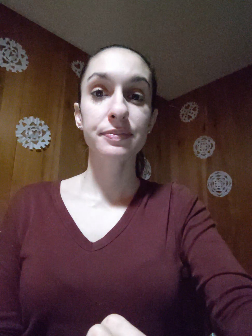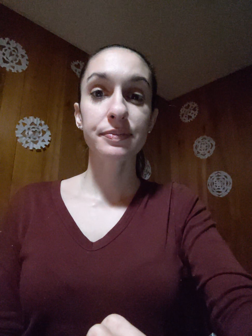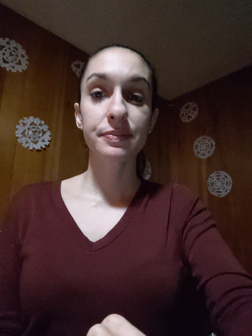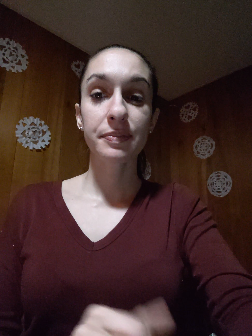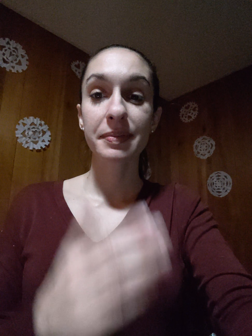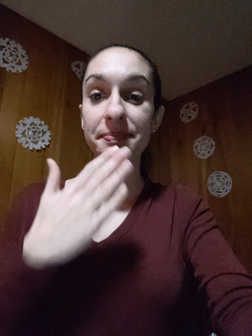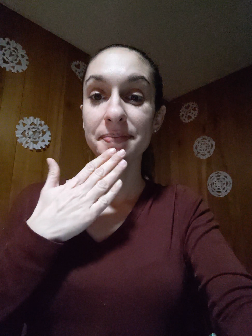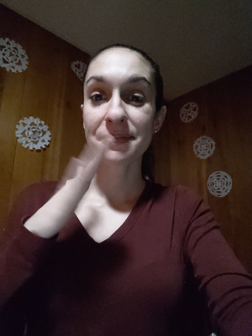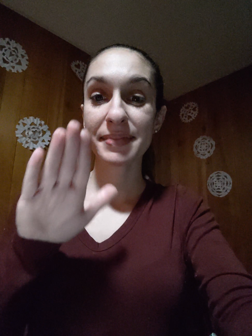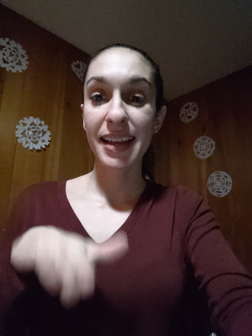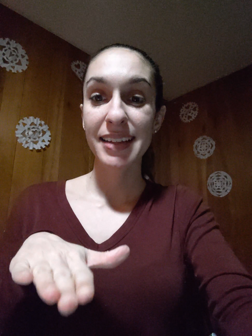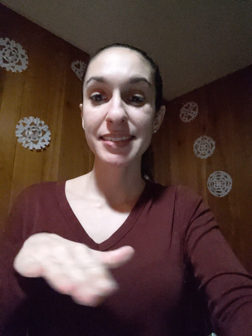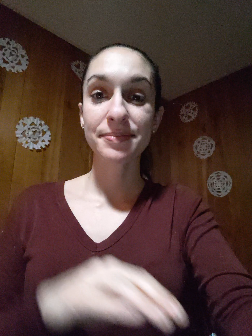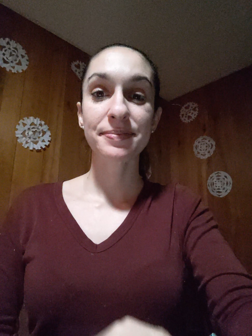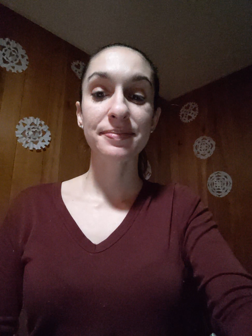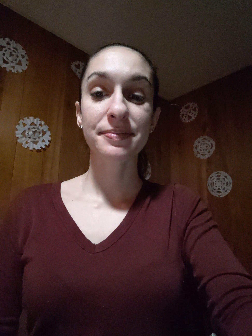bad